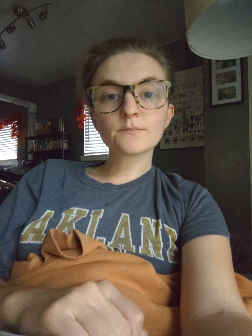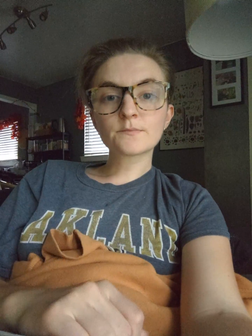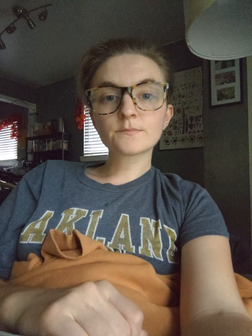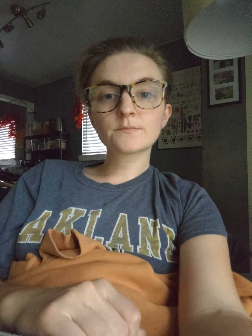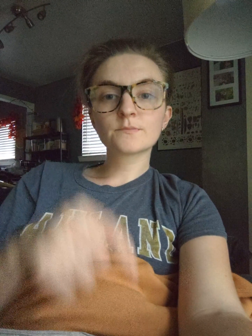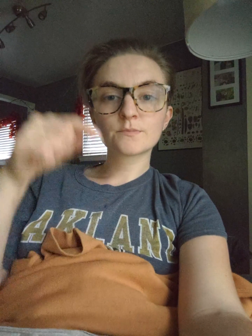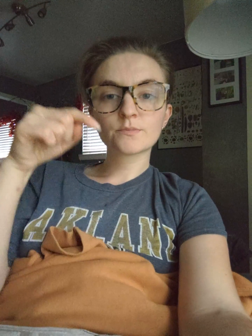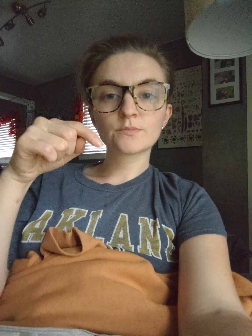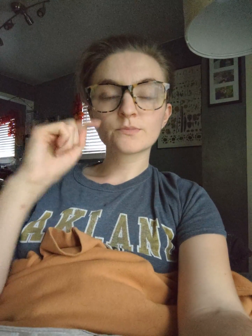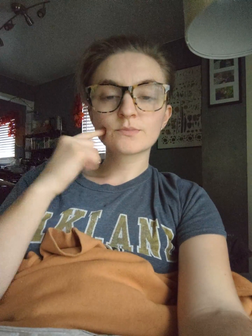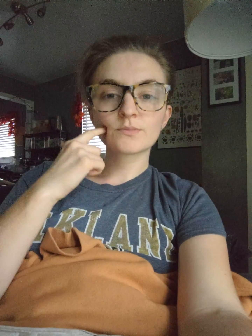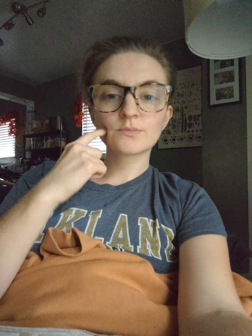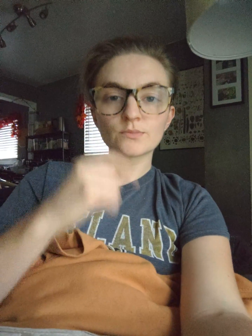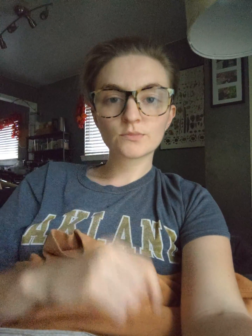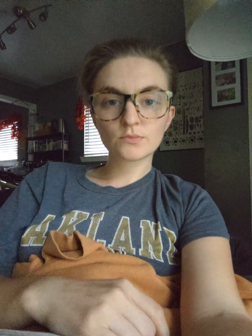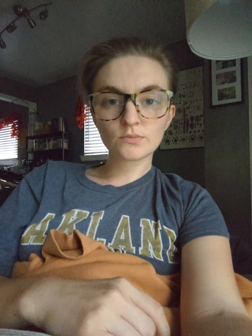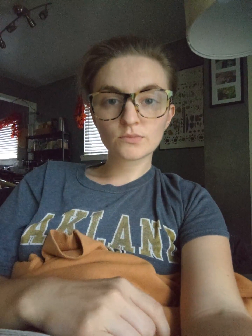candy